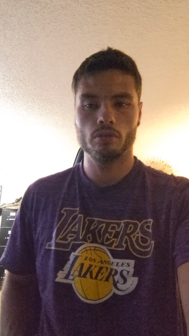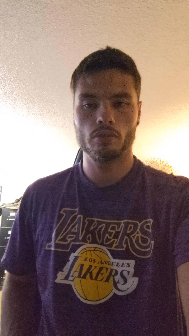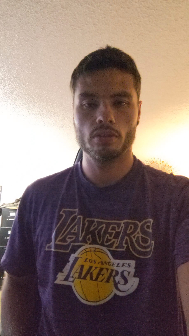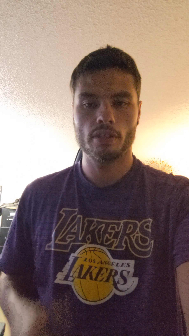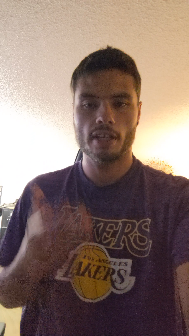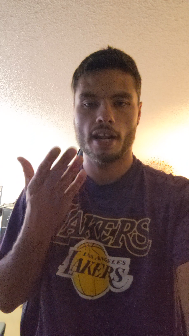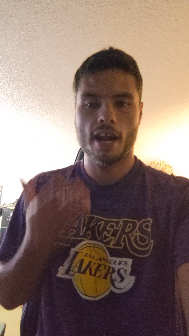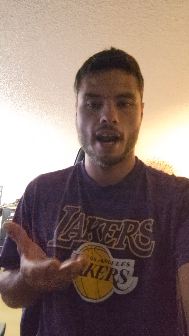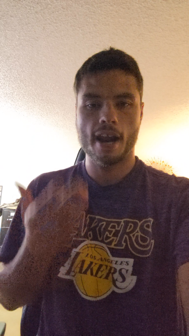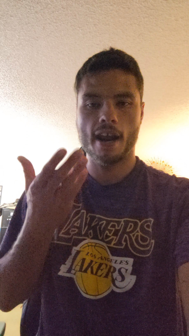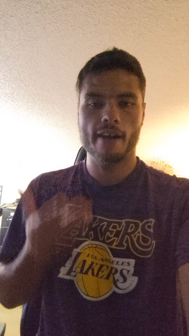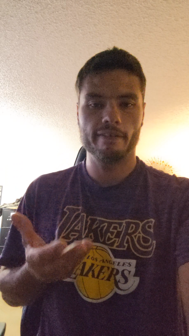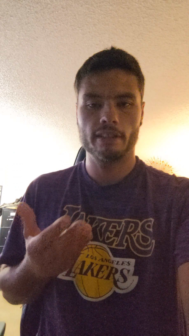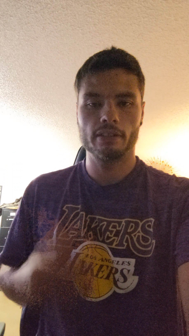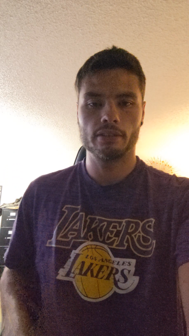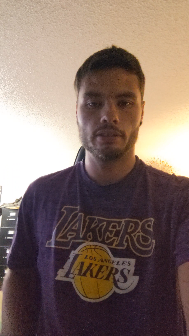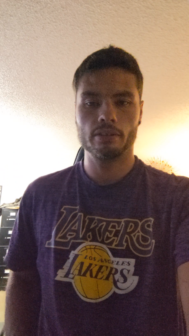heavy